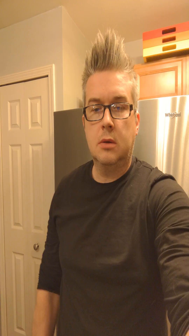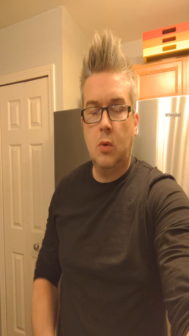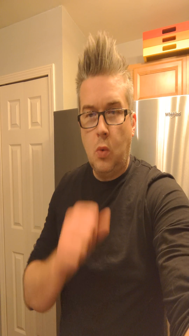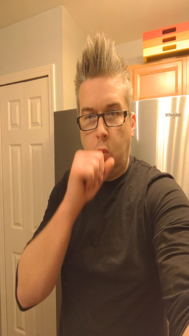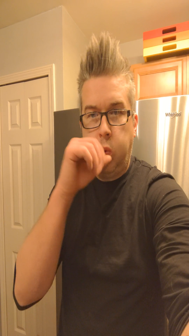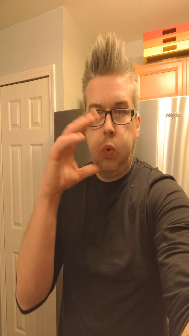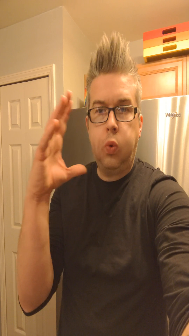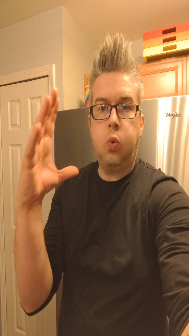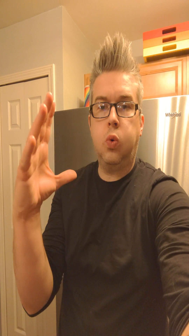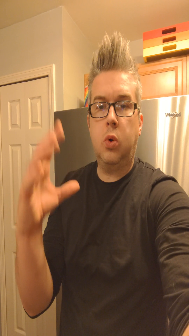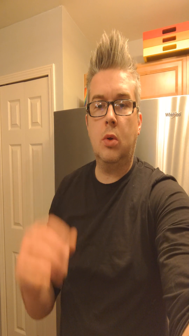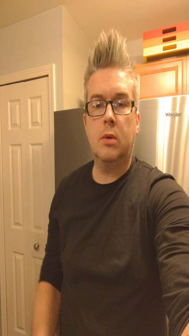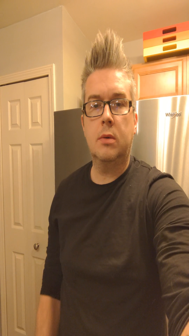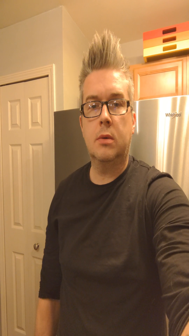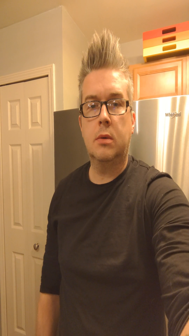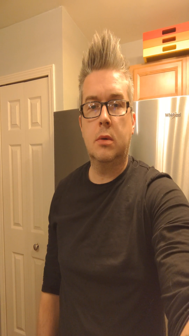balloon